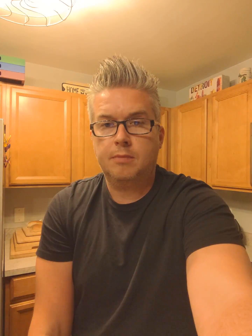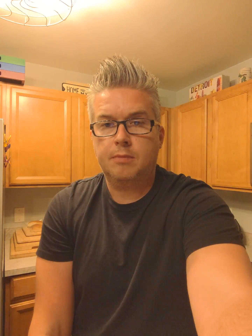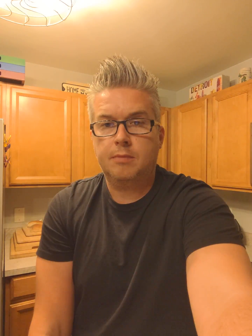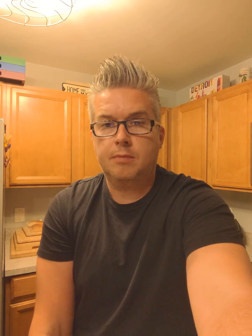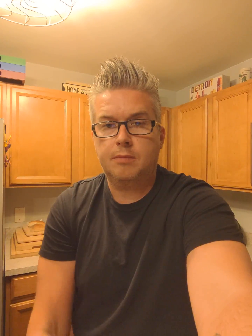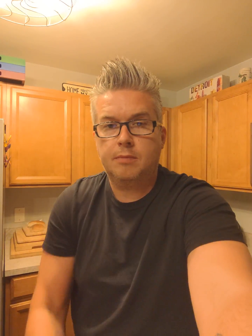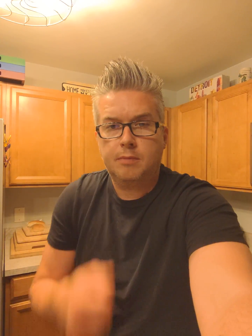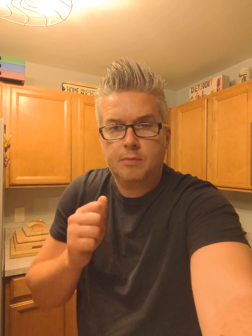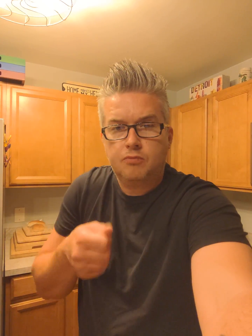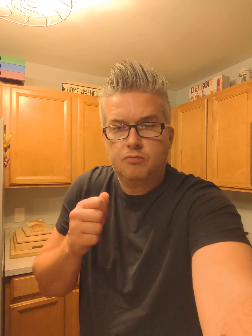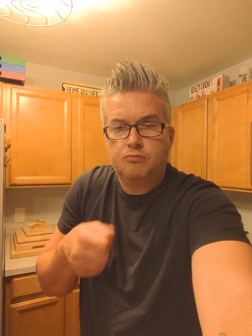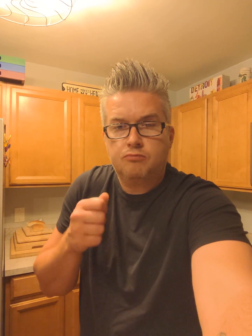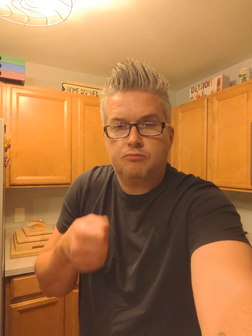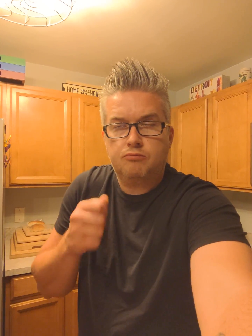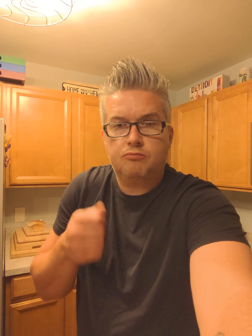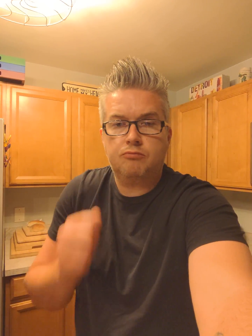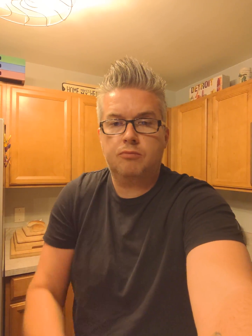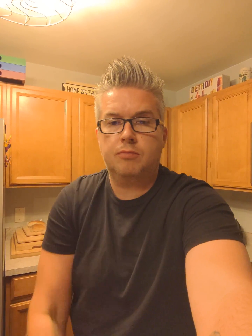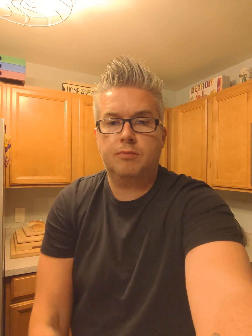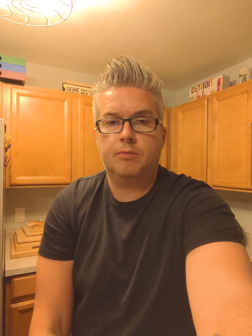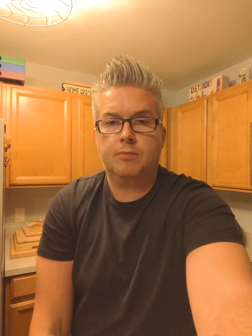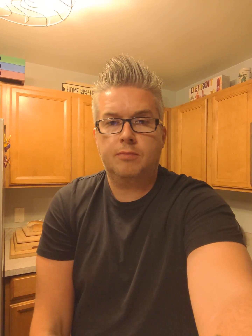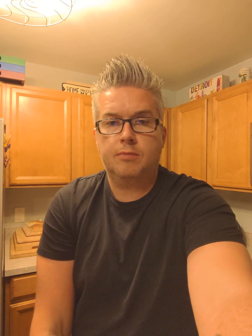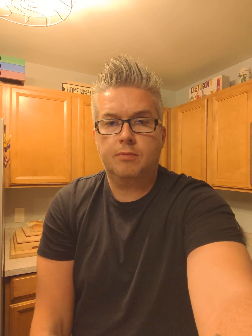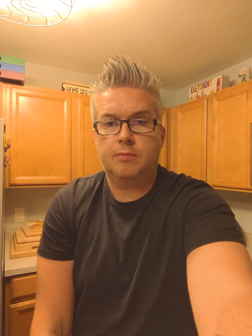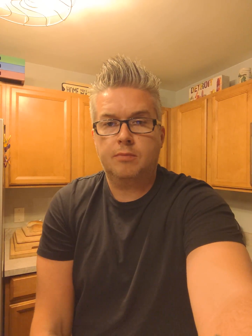cart